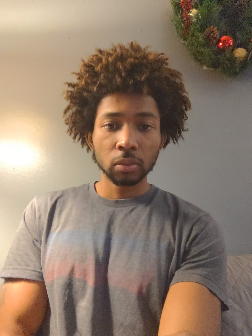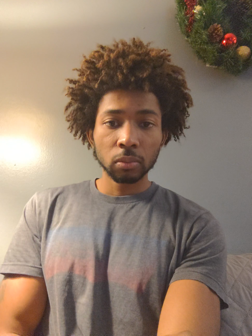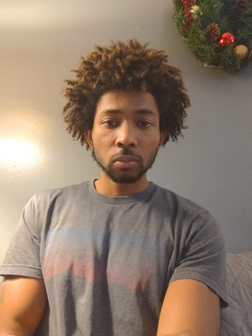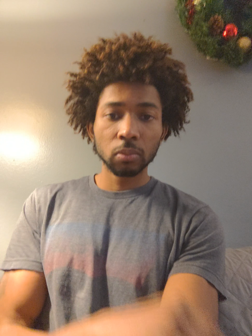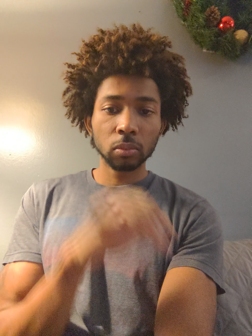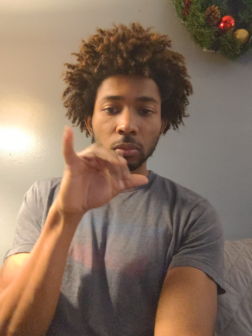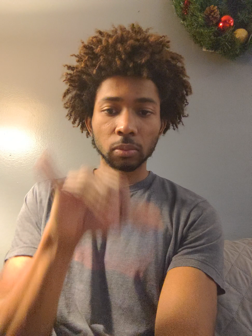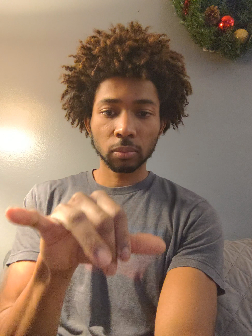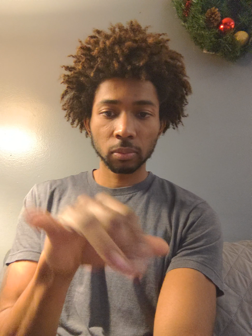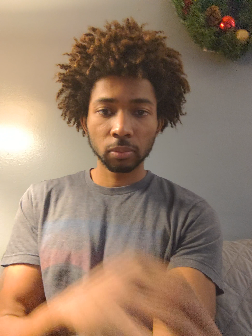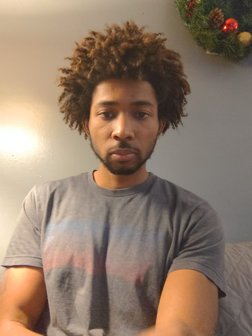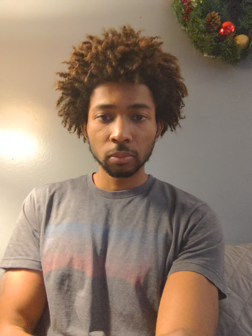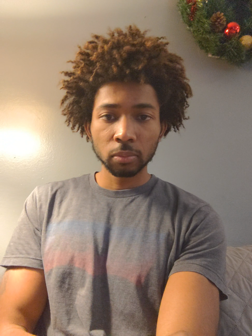stay